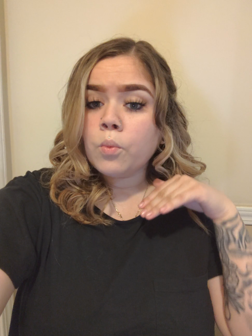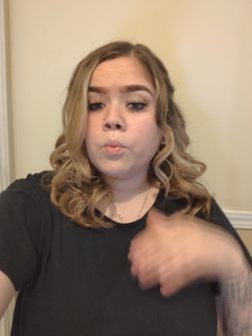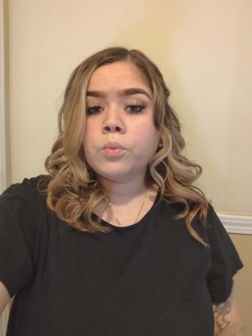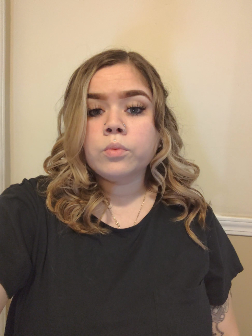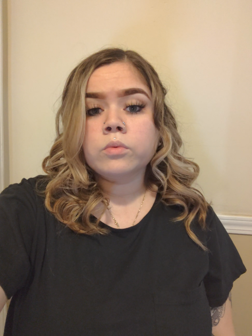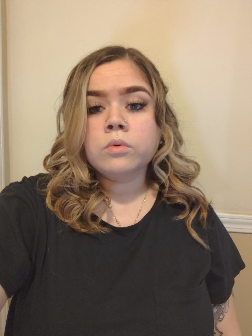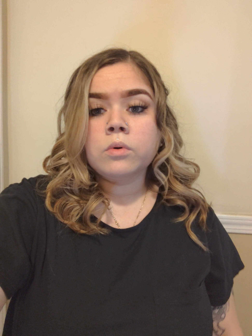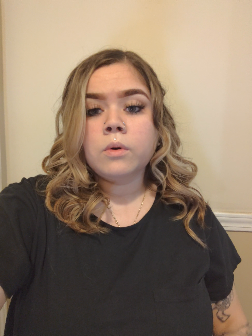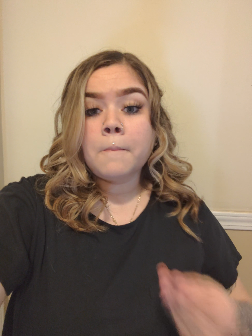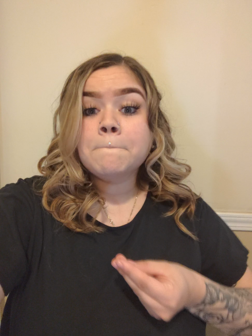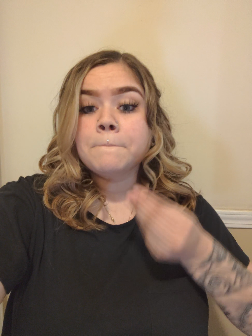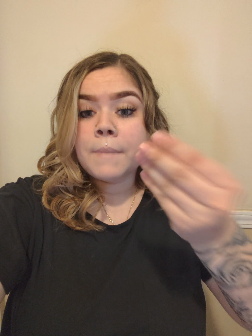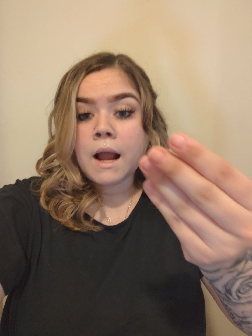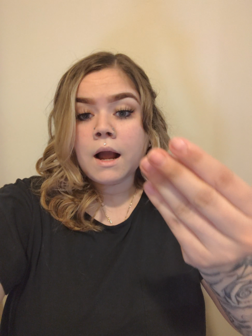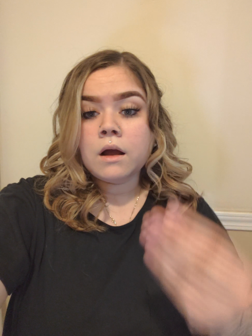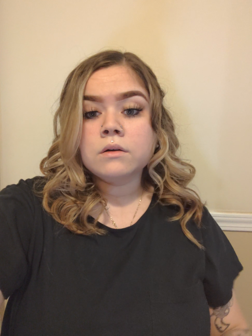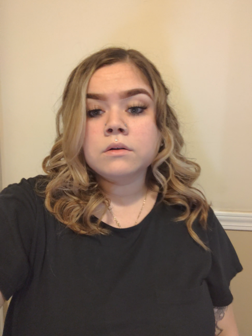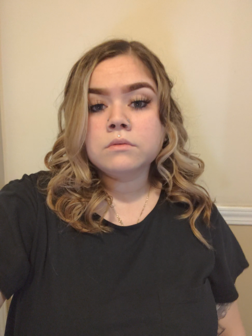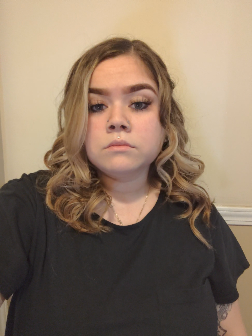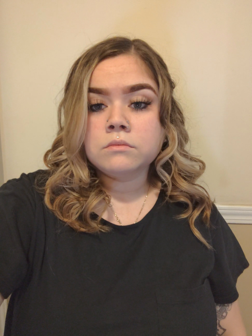buy